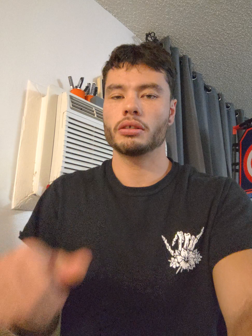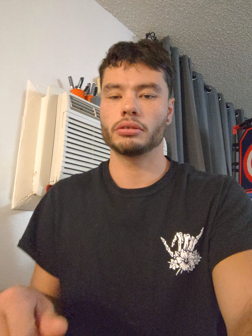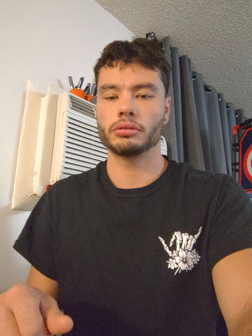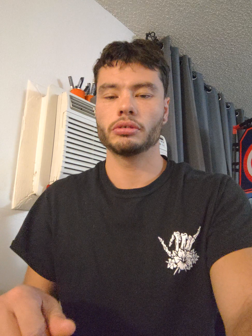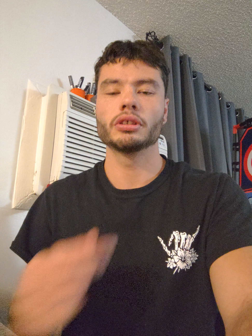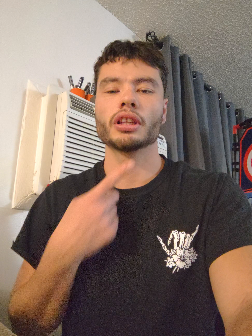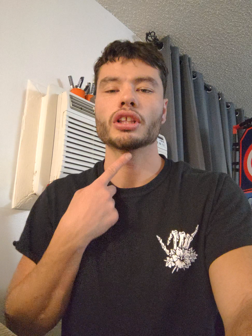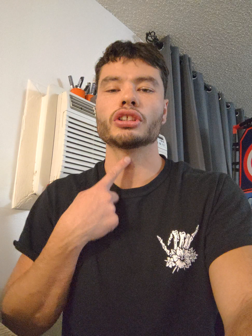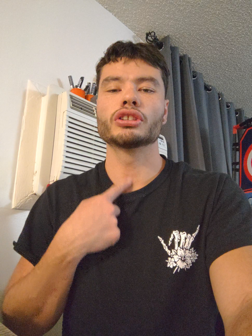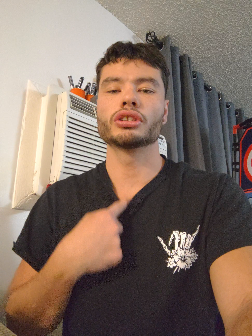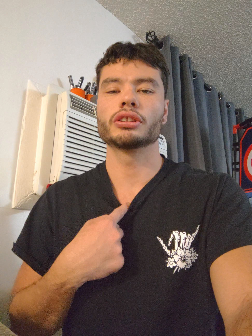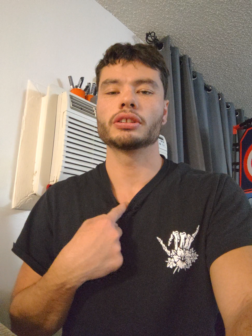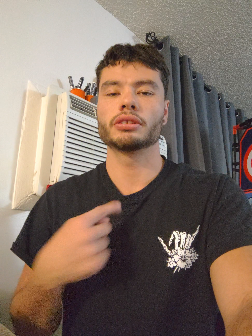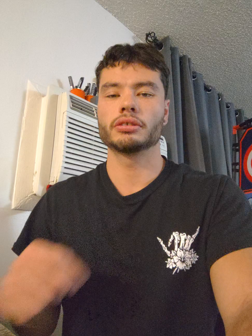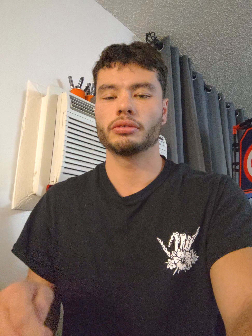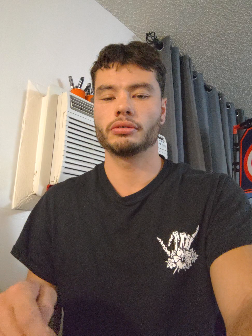thirsty